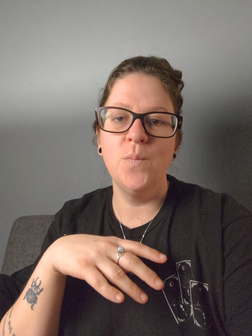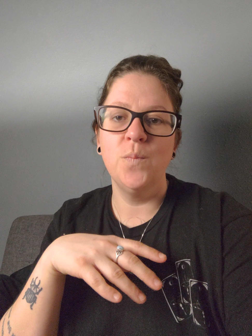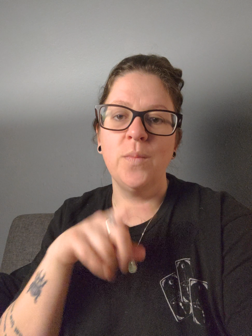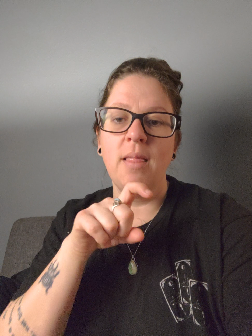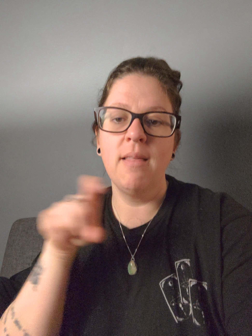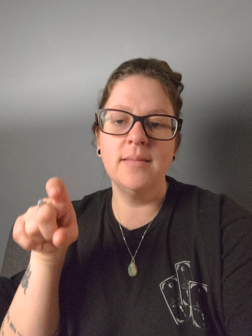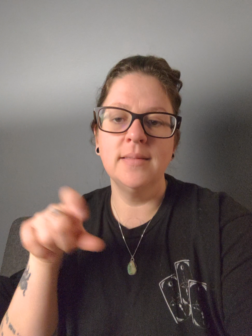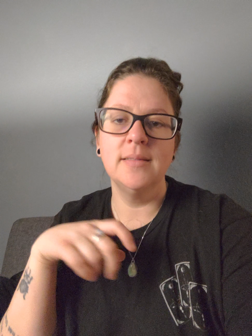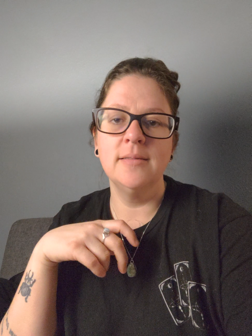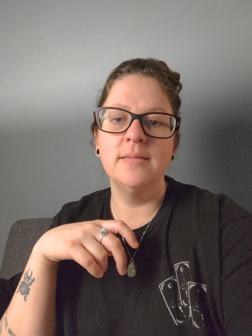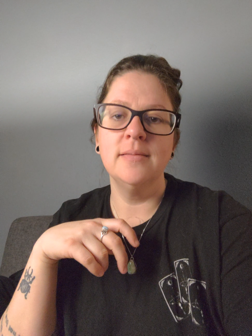closet